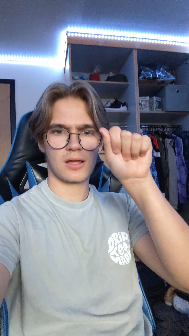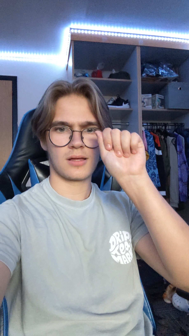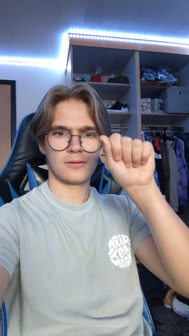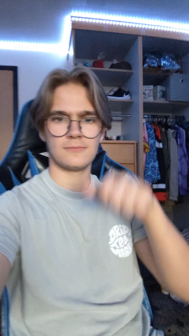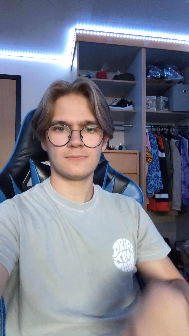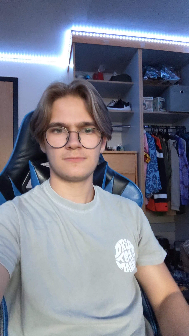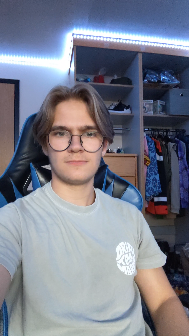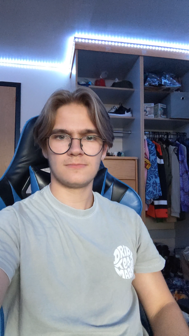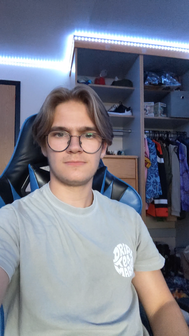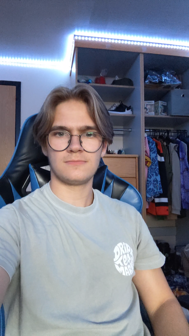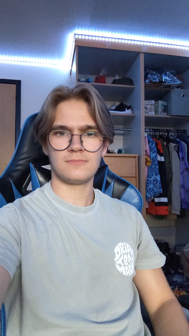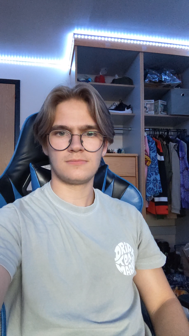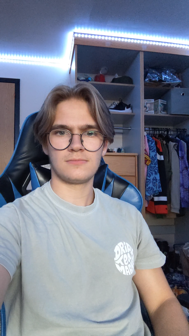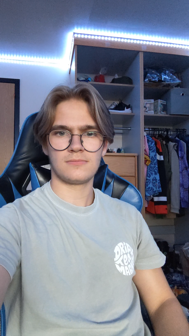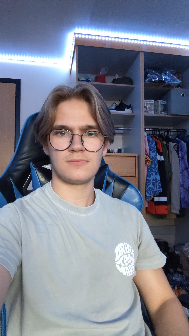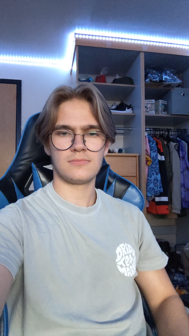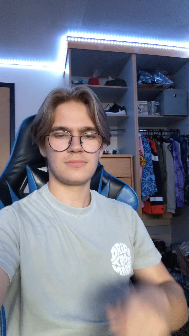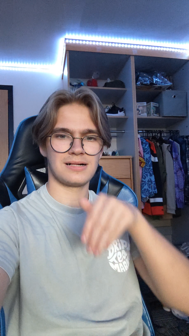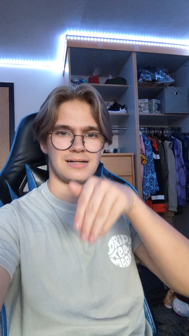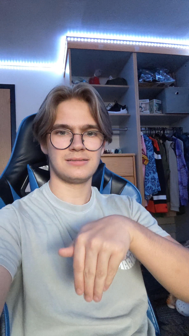night night